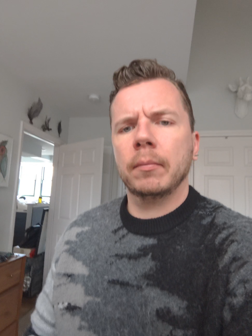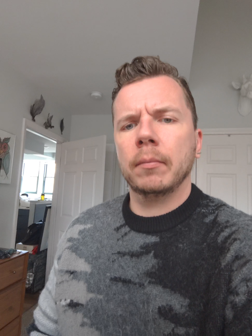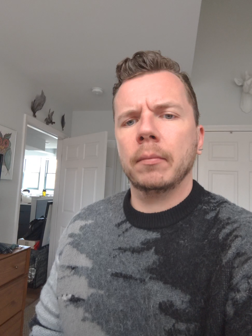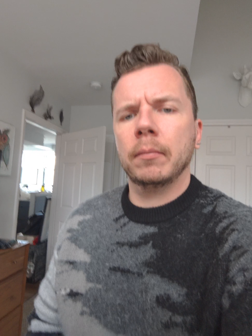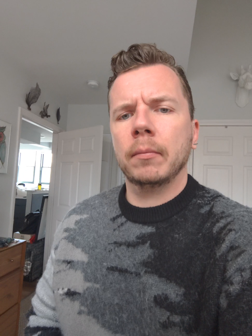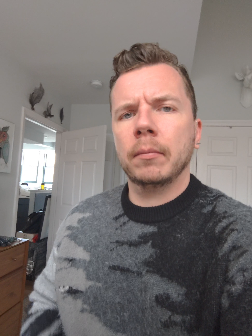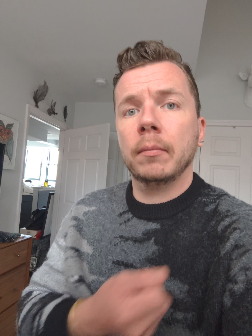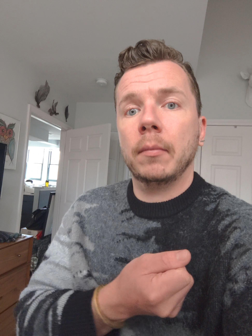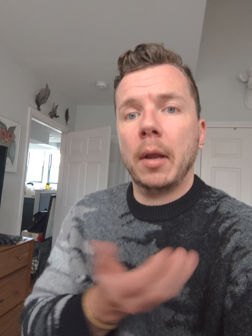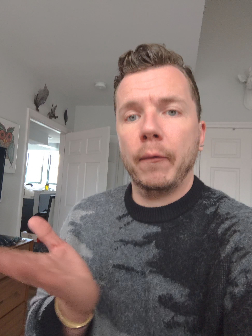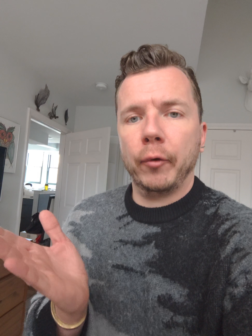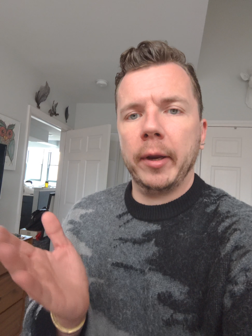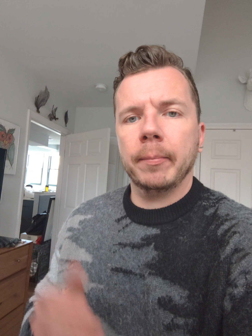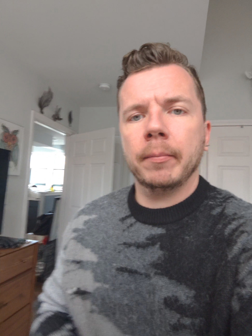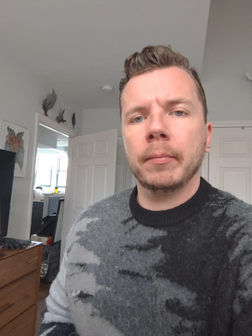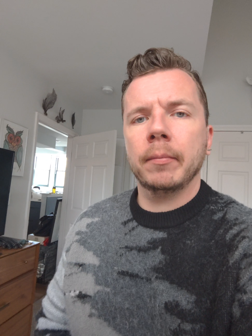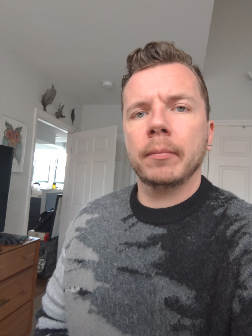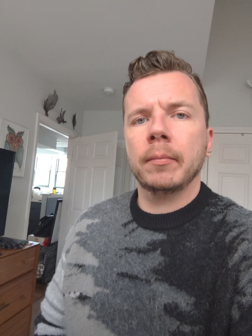every